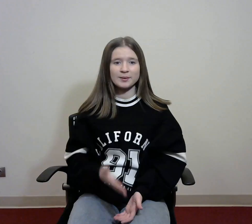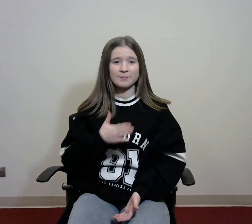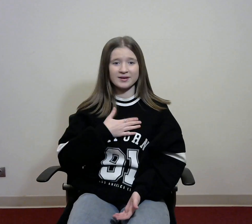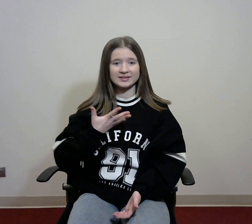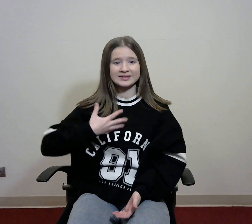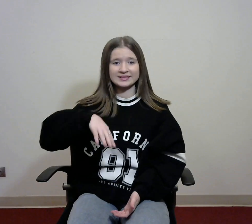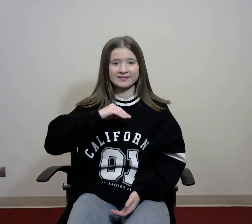biz